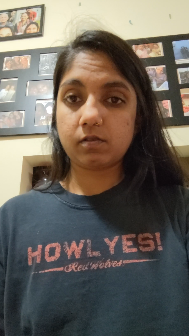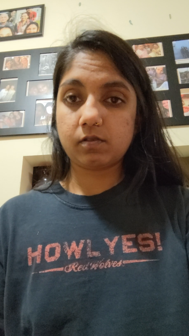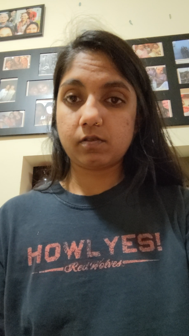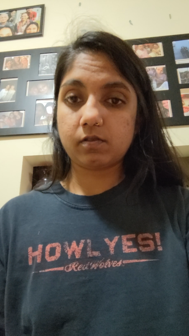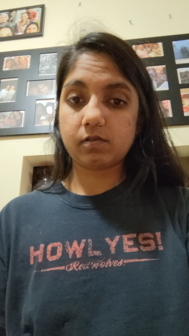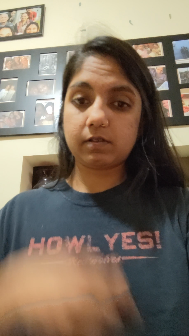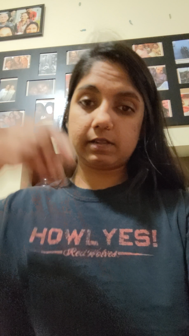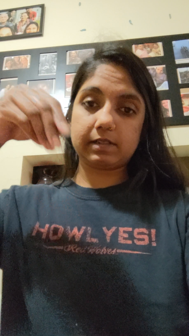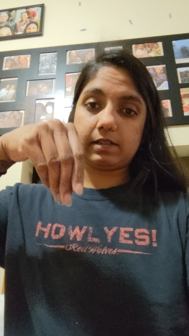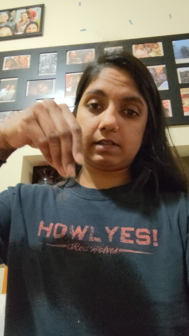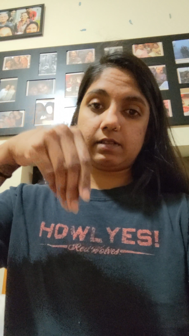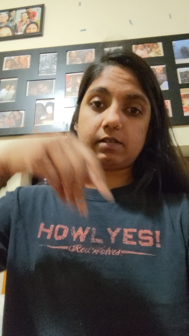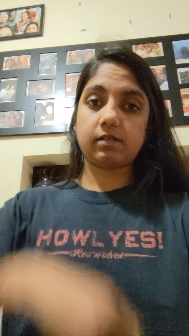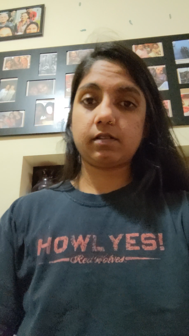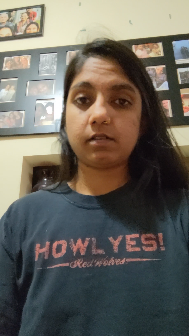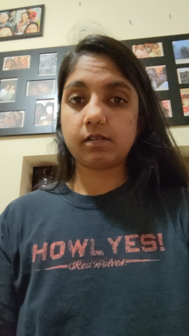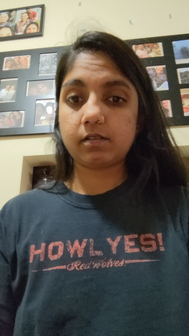inside